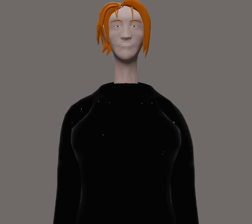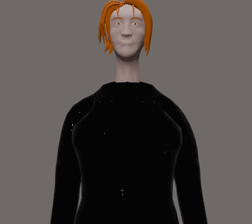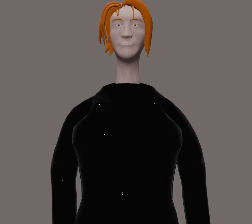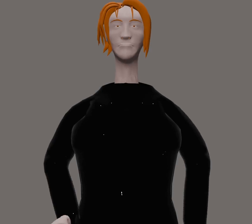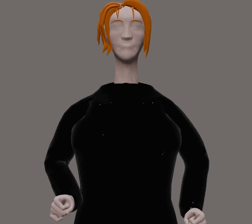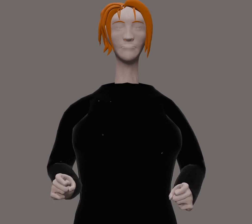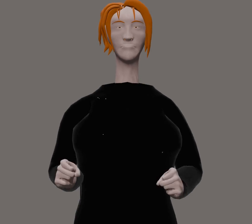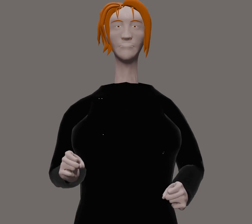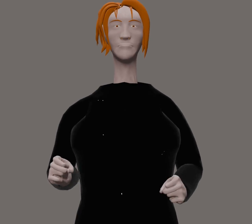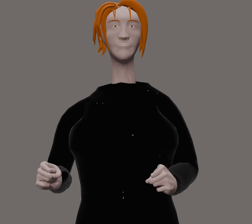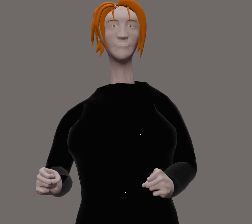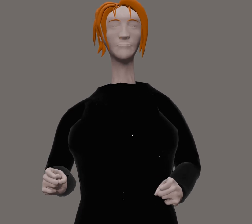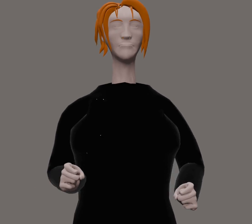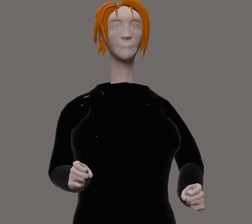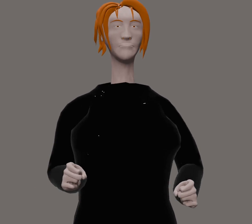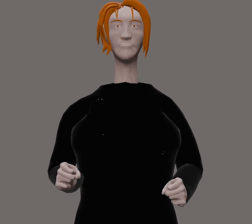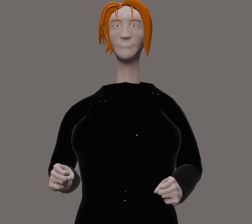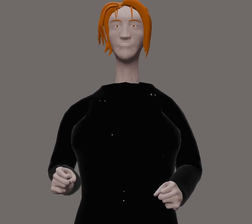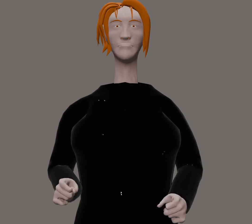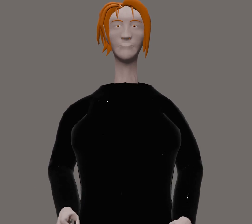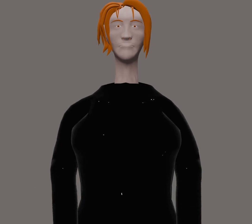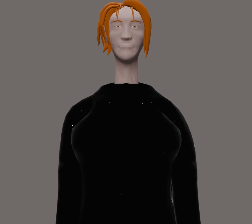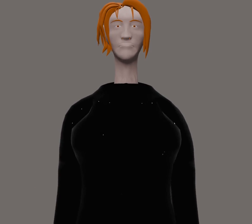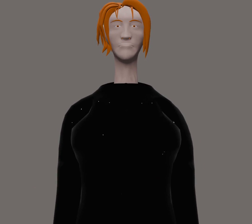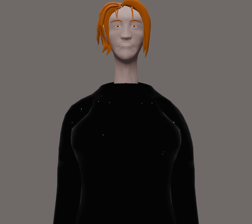Belligerent